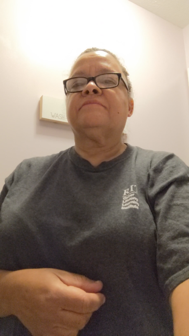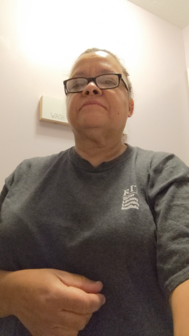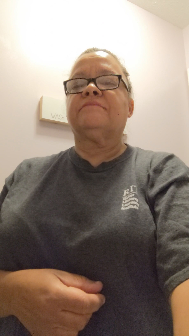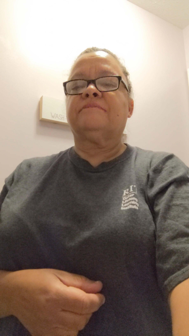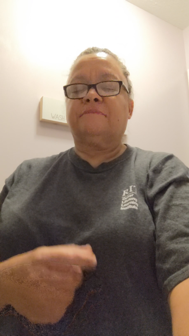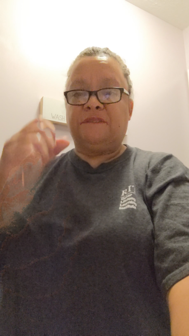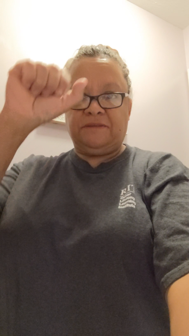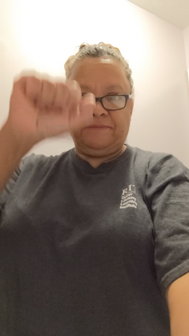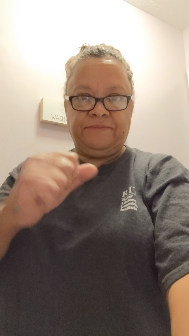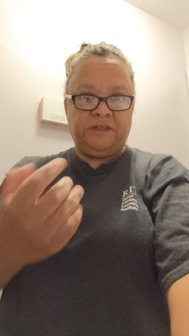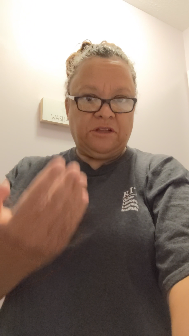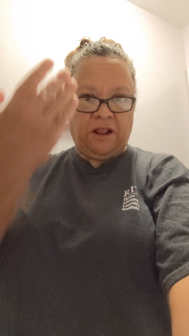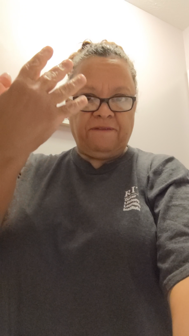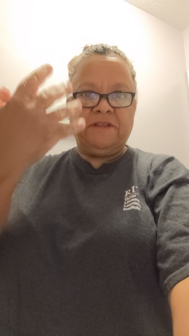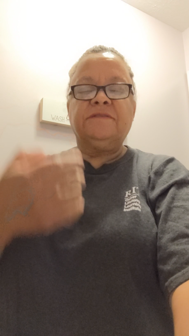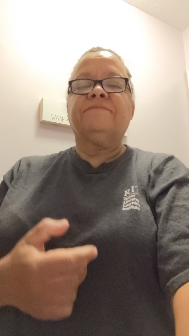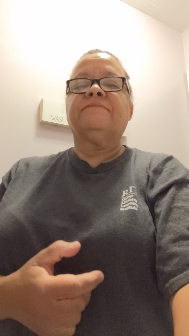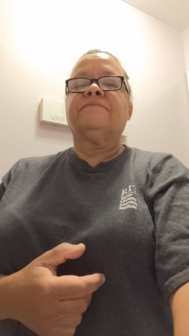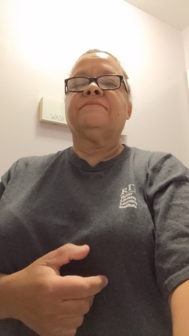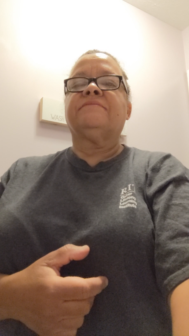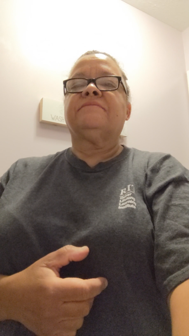gloves